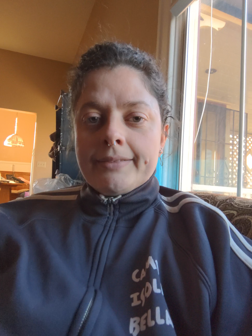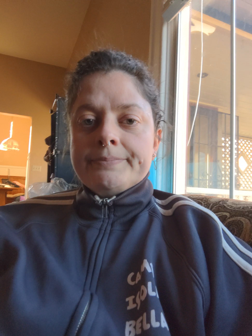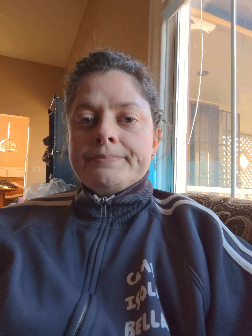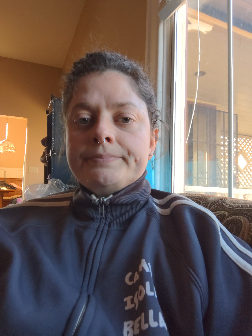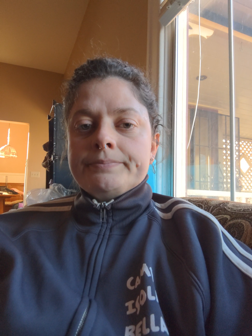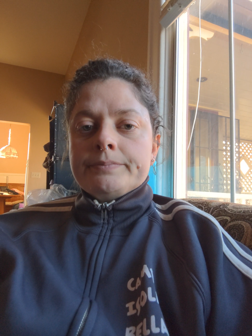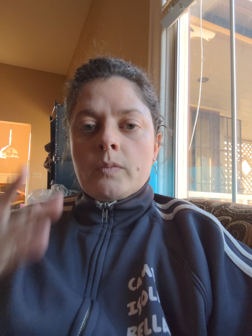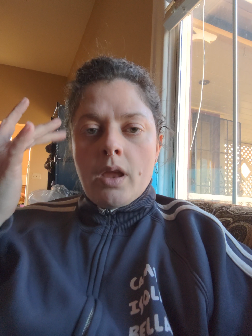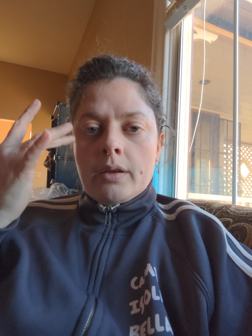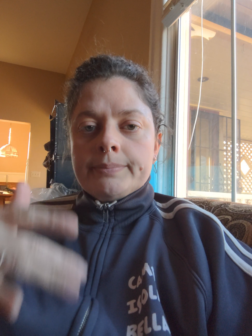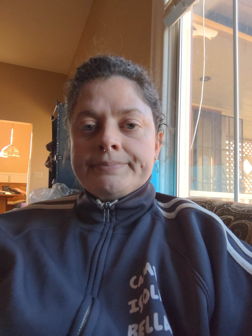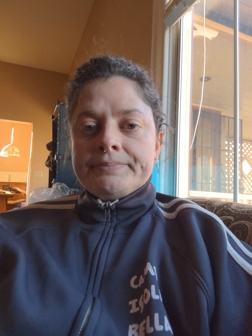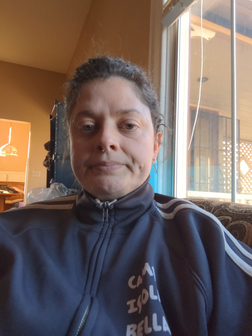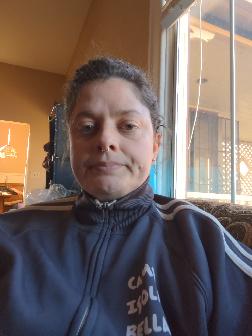why